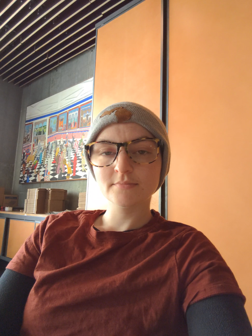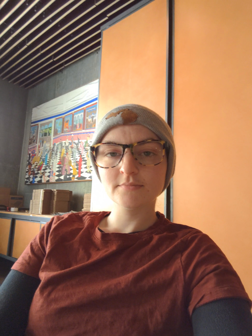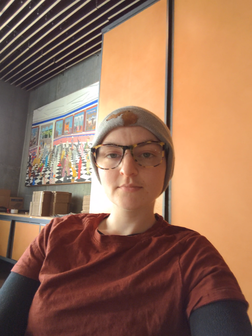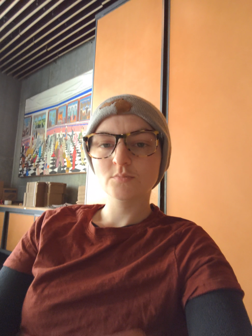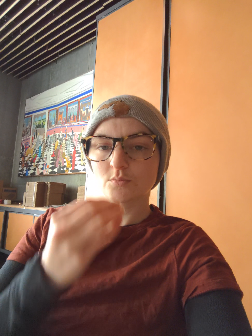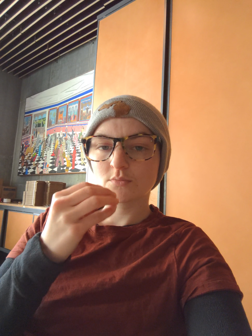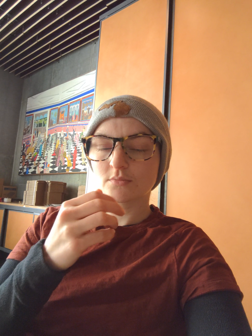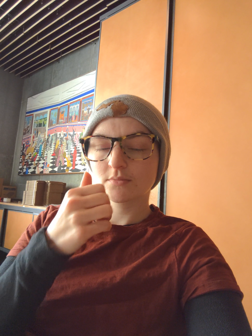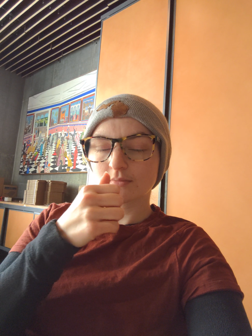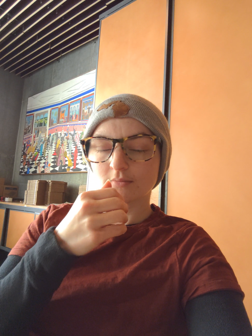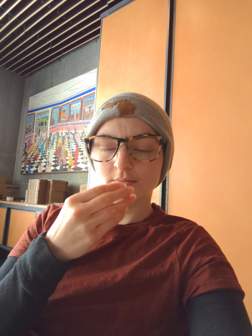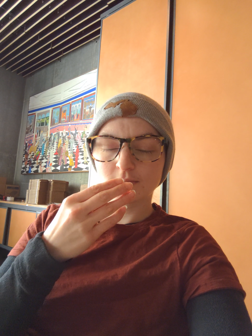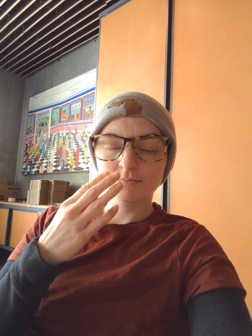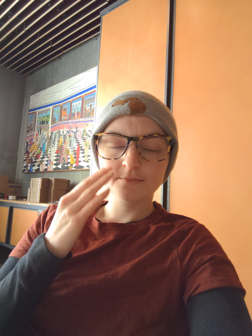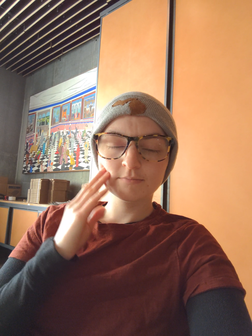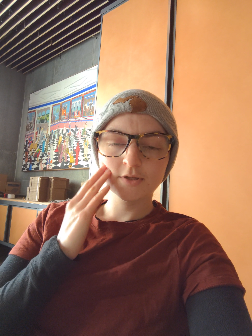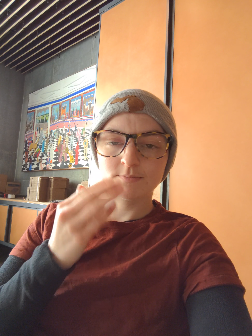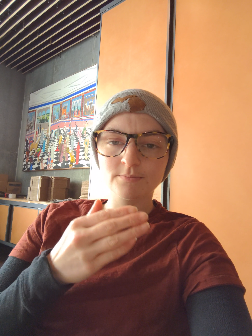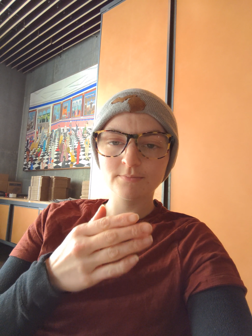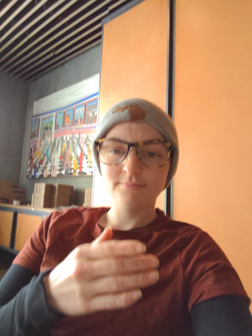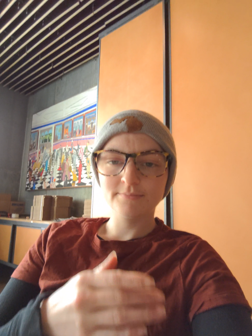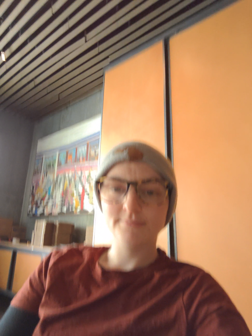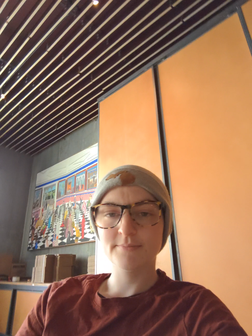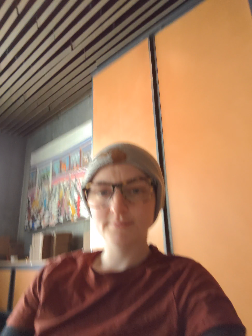napkin